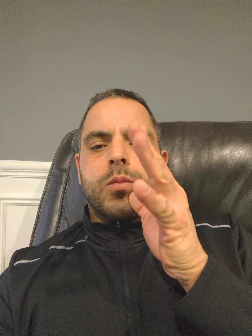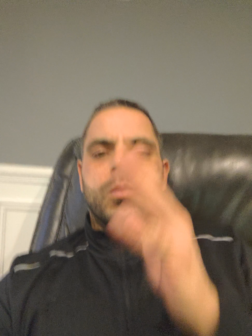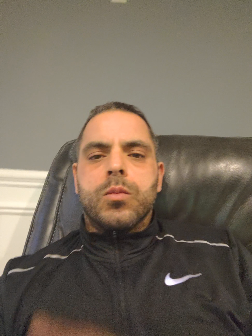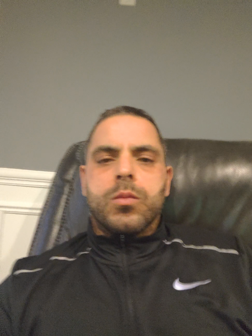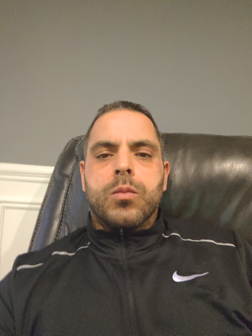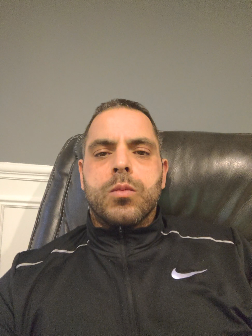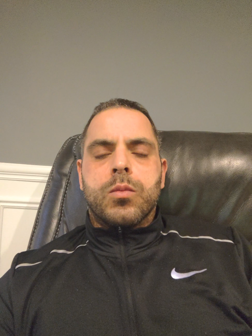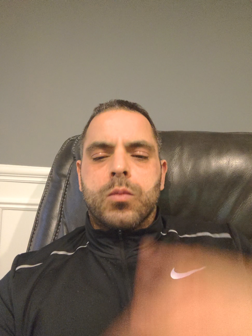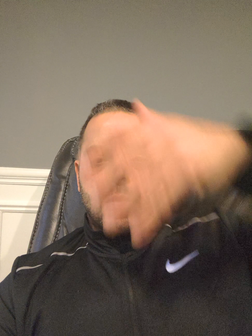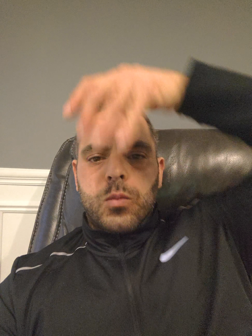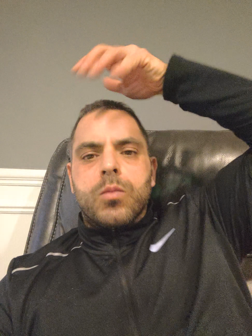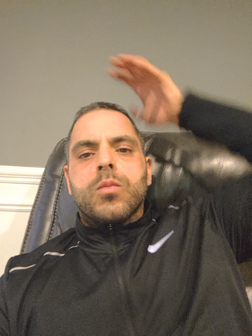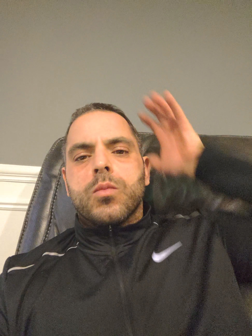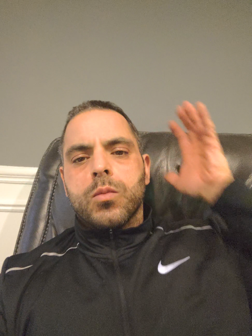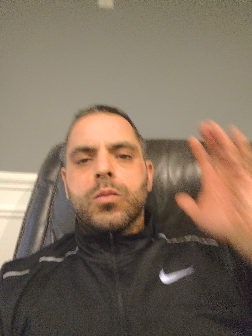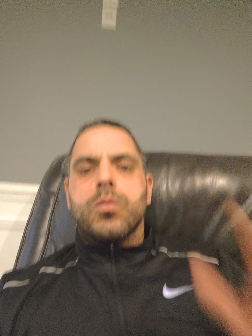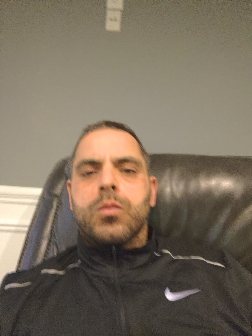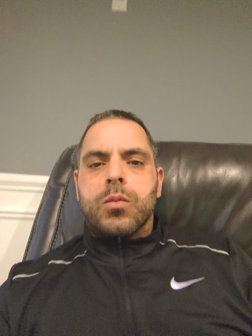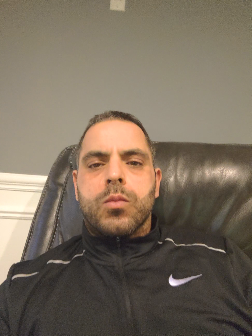lion